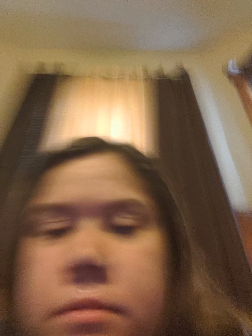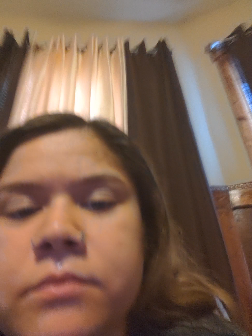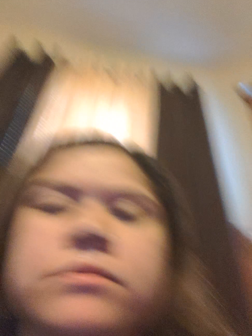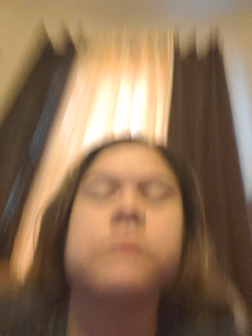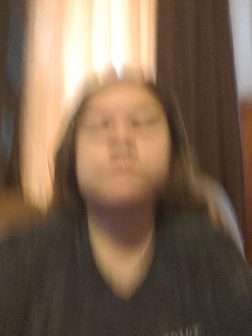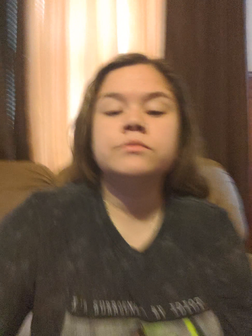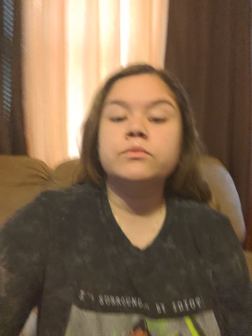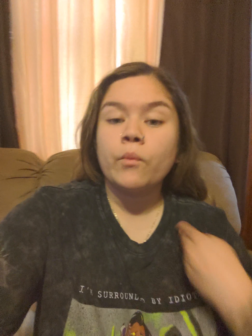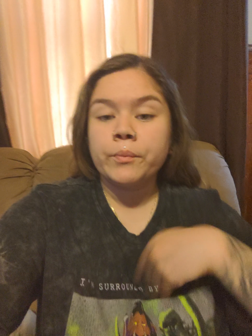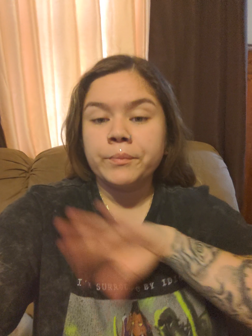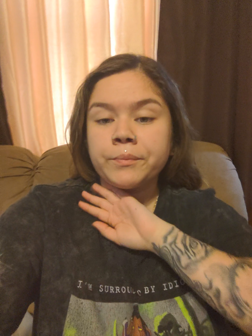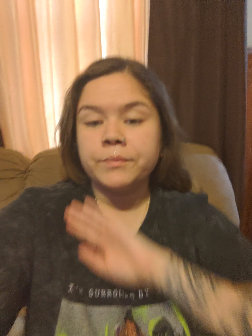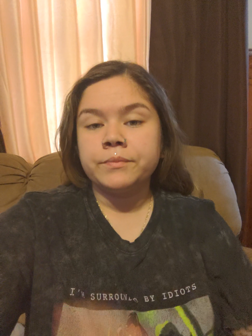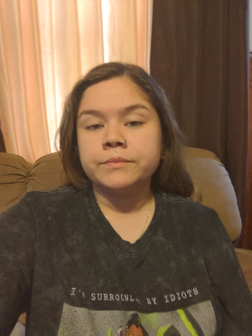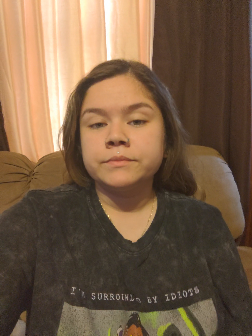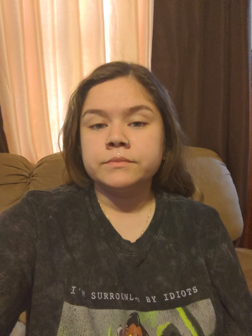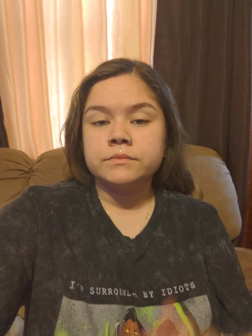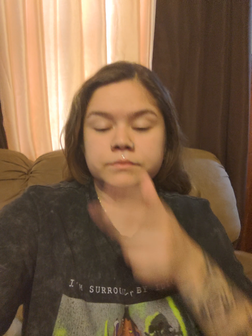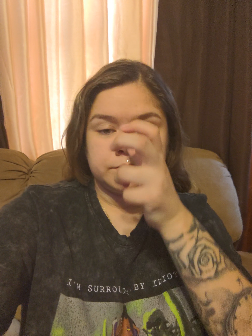scarf